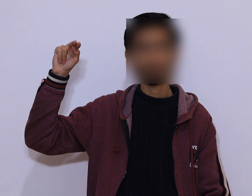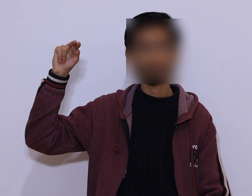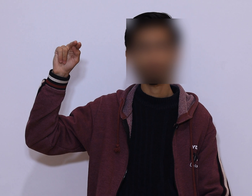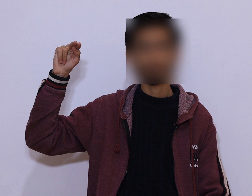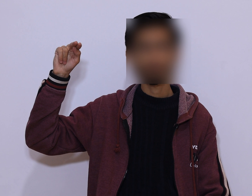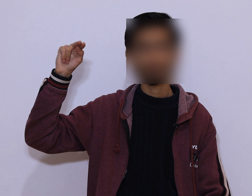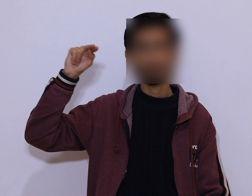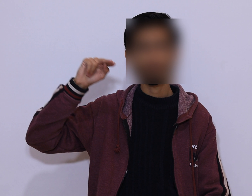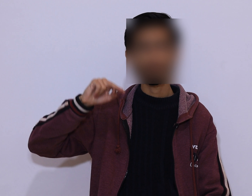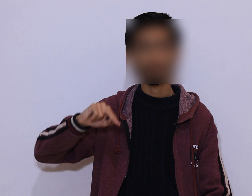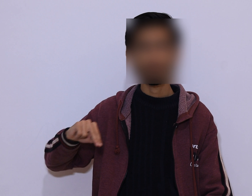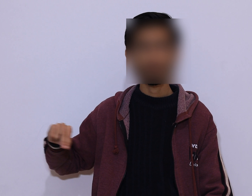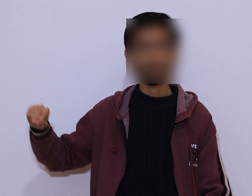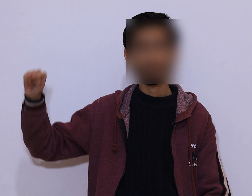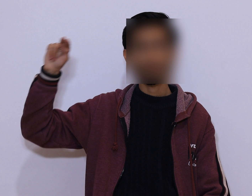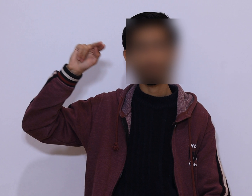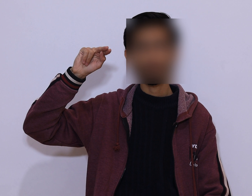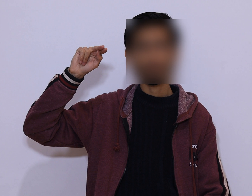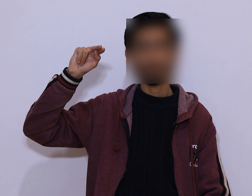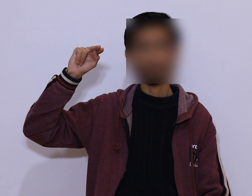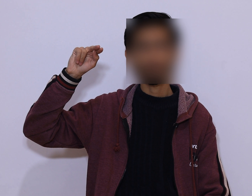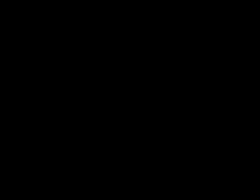ہ